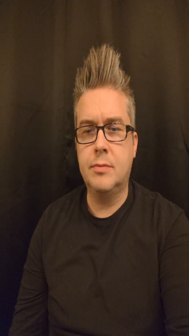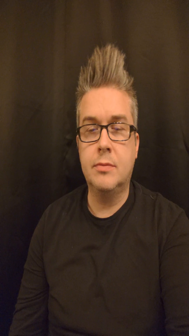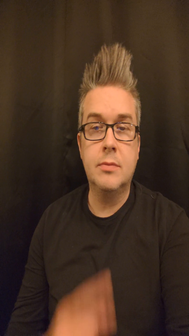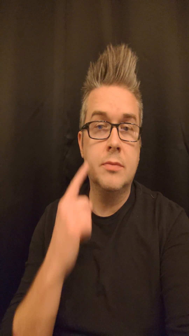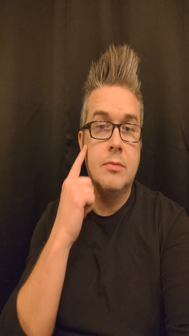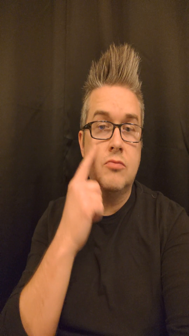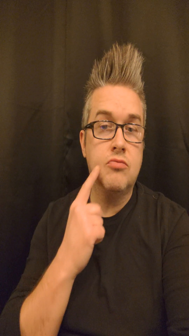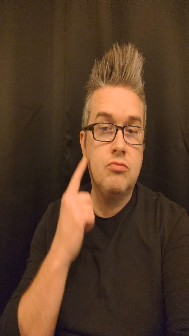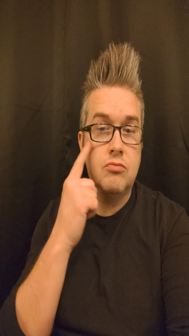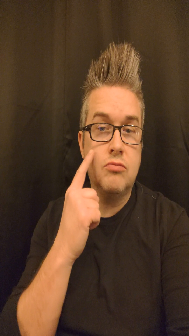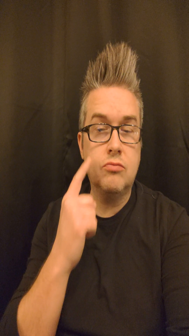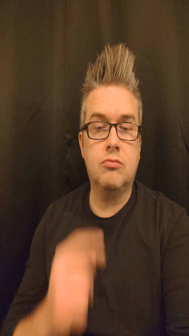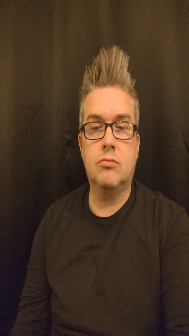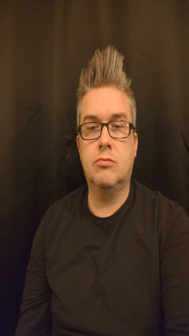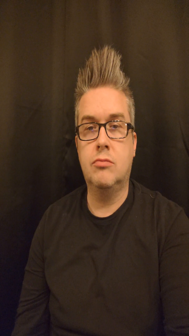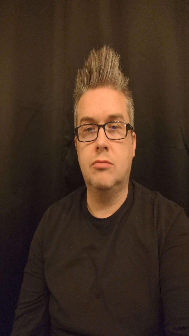cheek